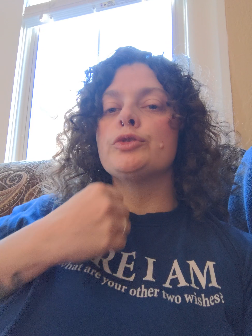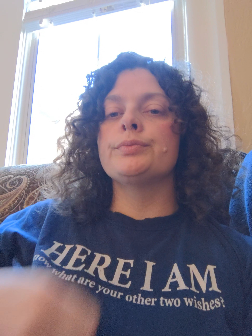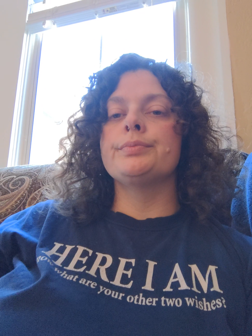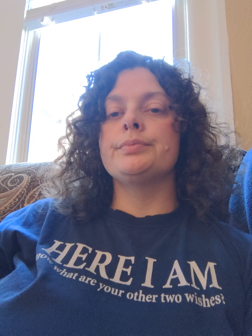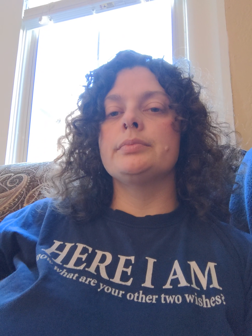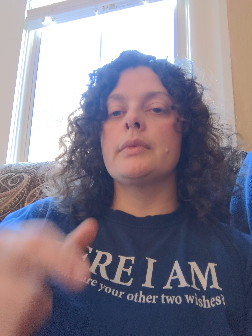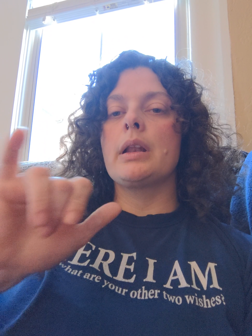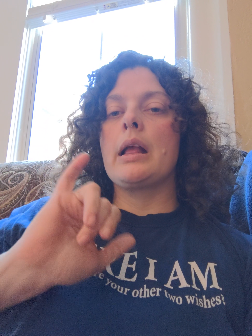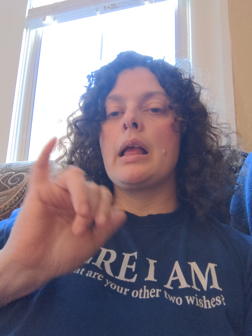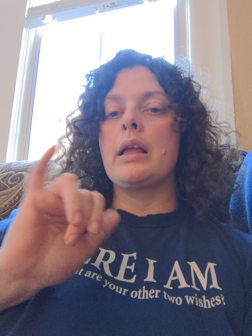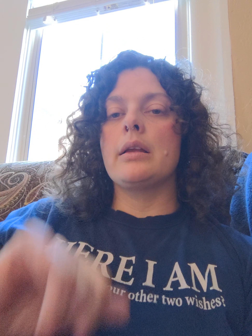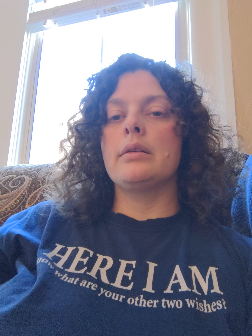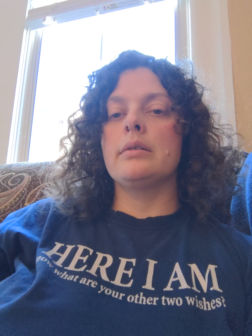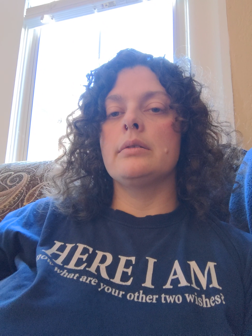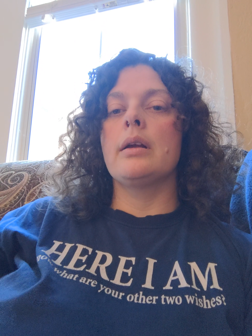like